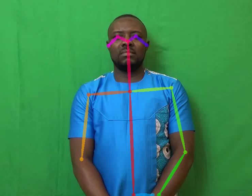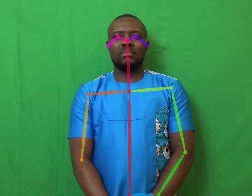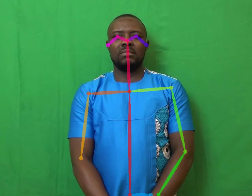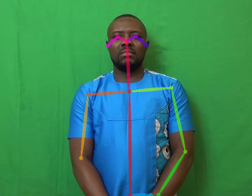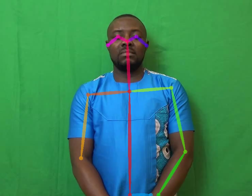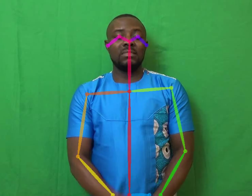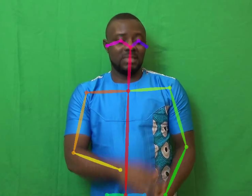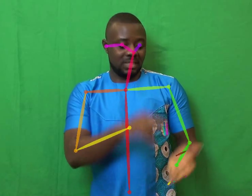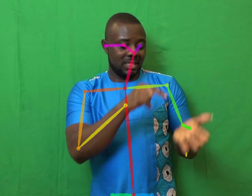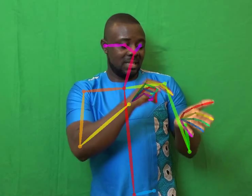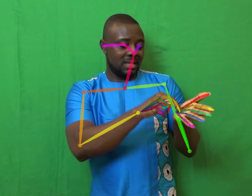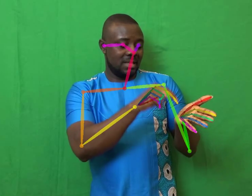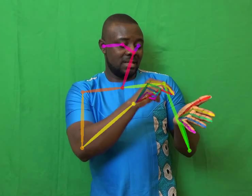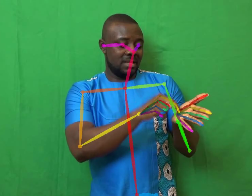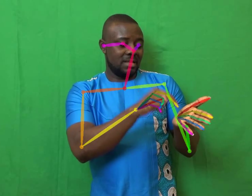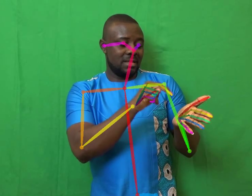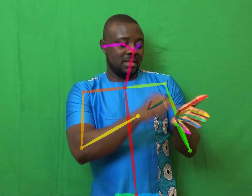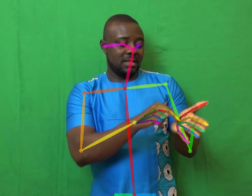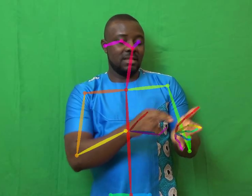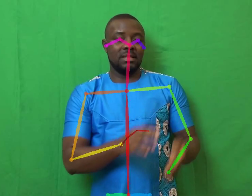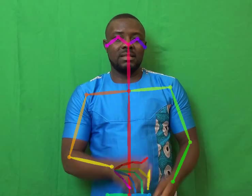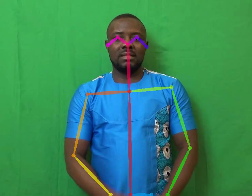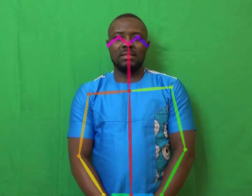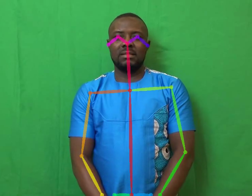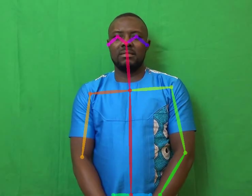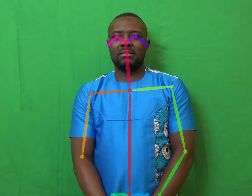nurse